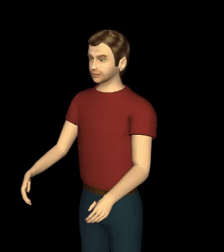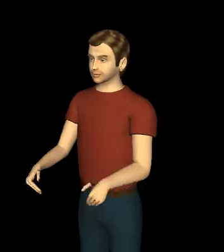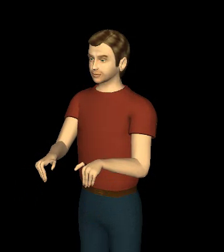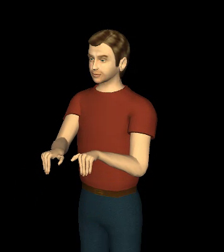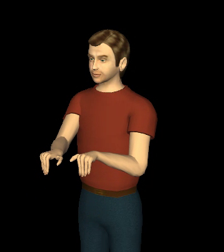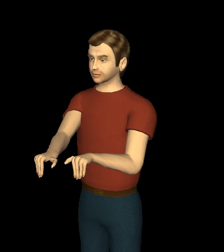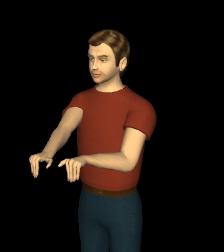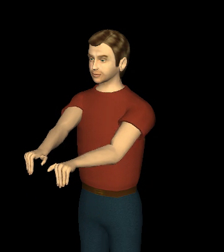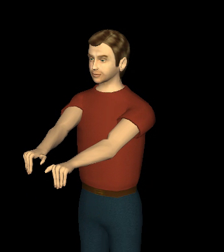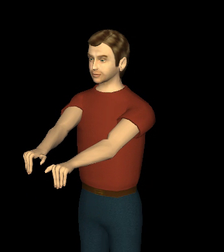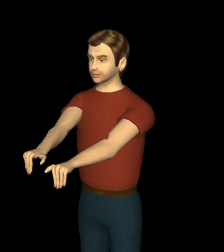مواصلة